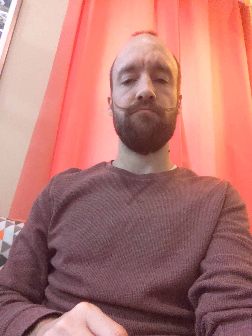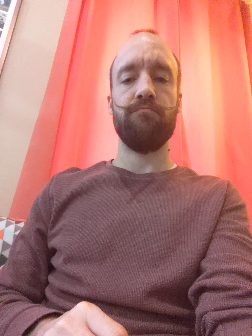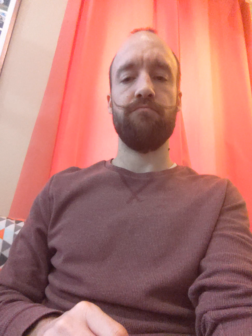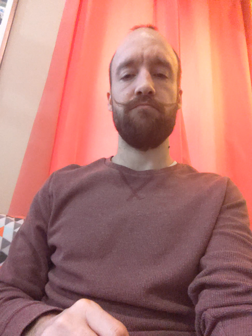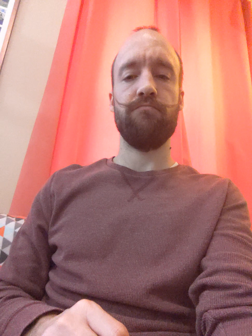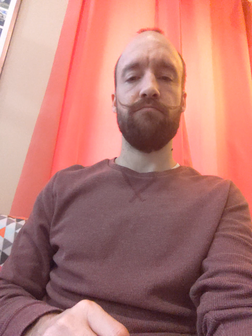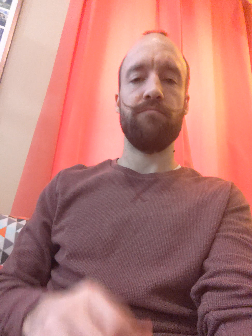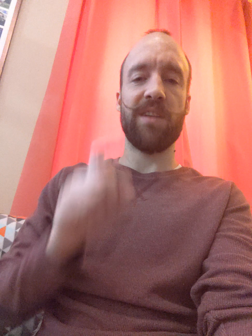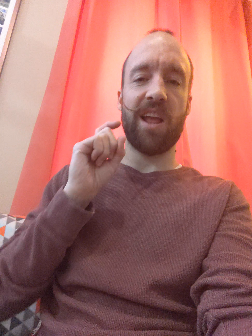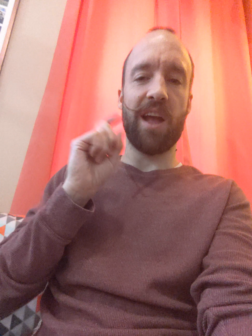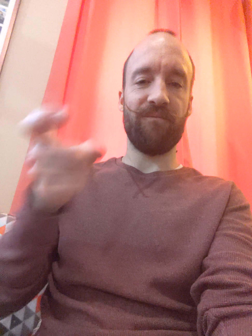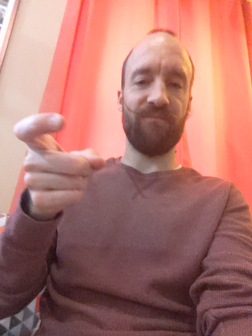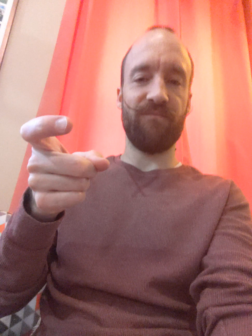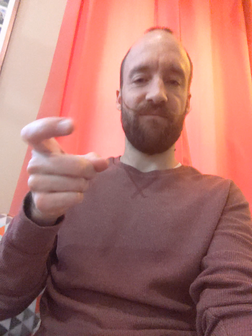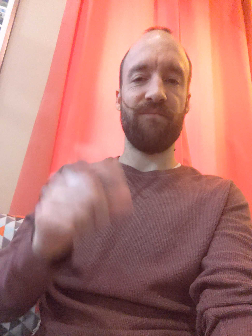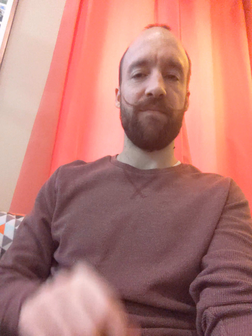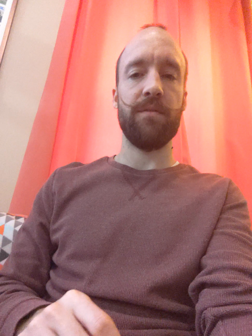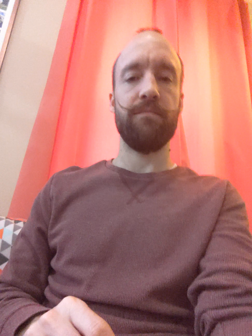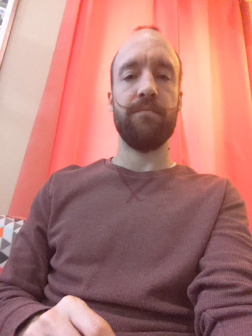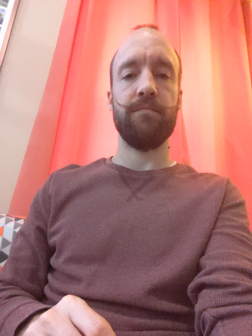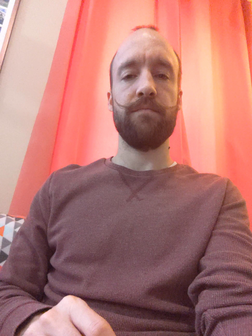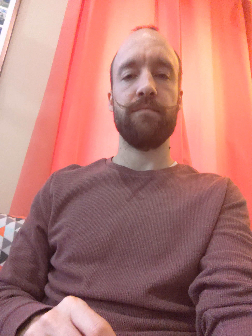gift